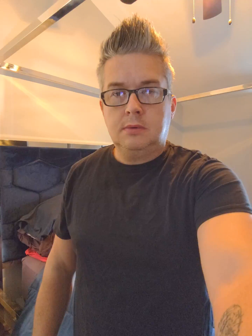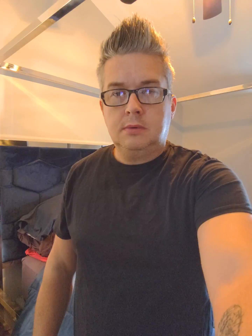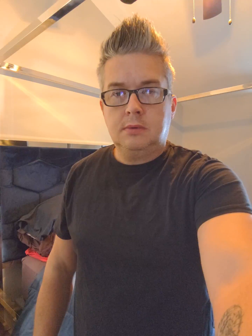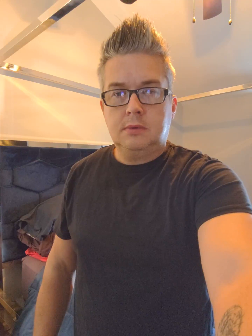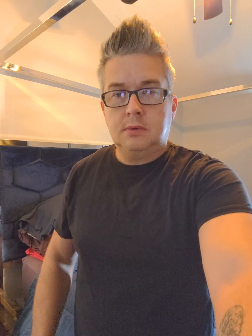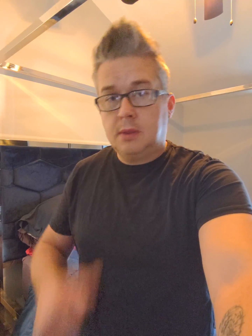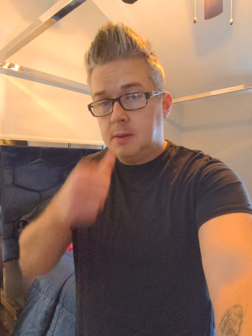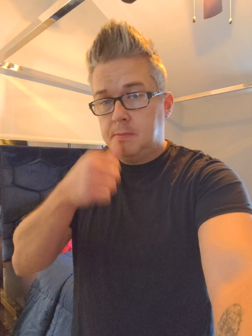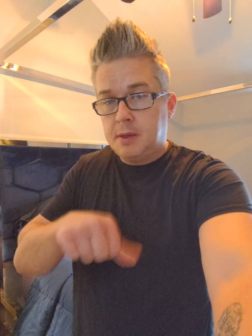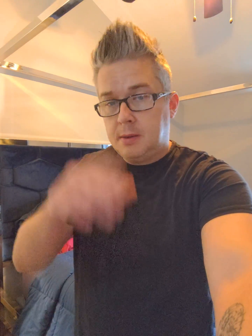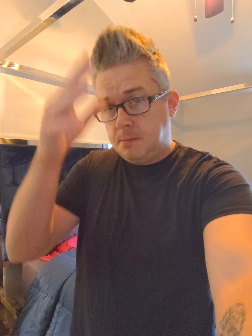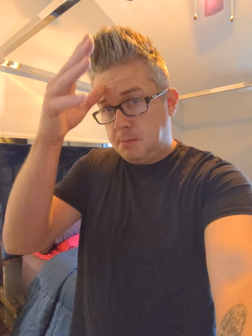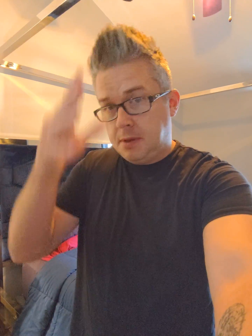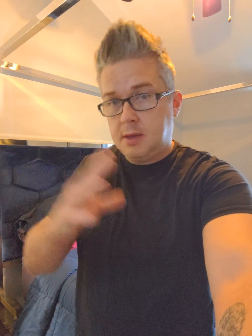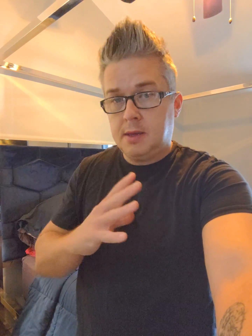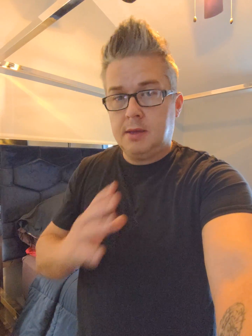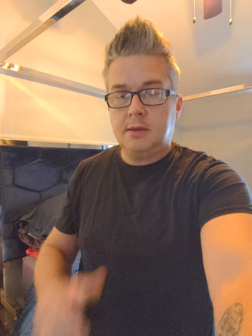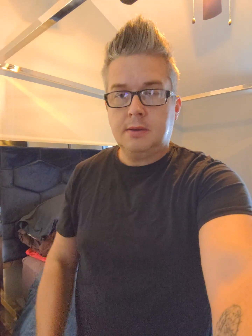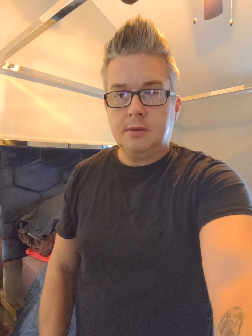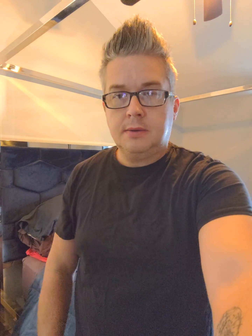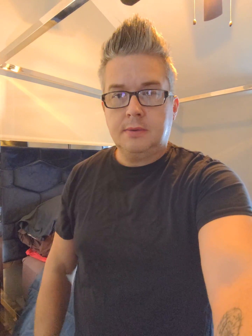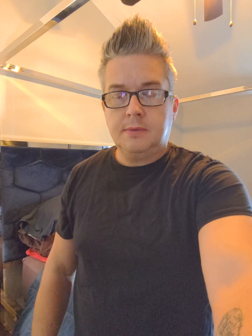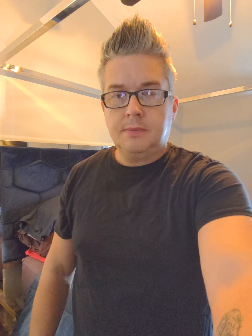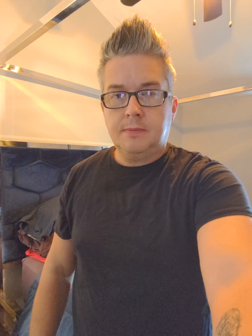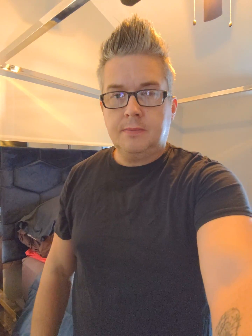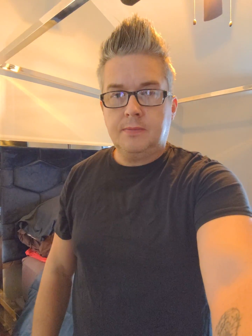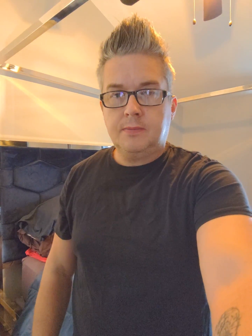mailman